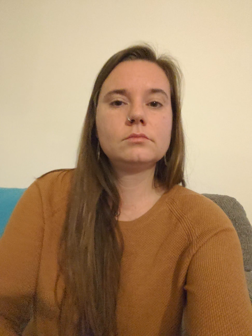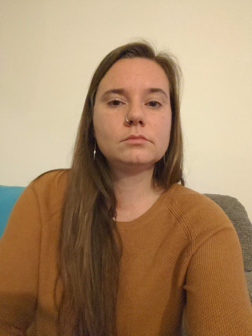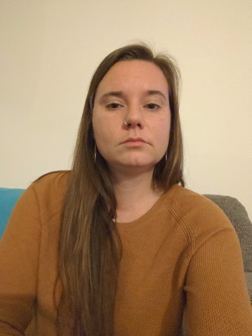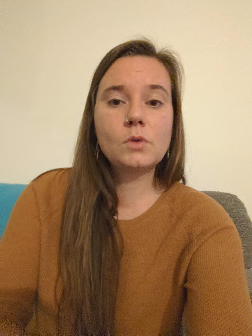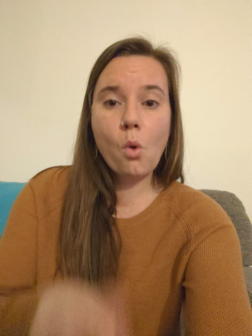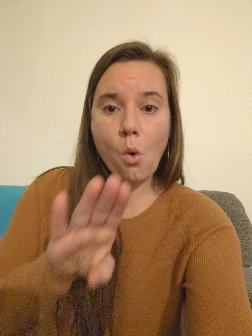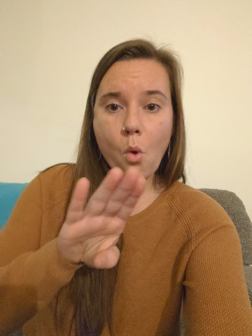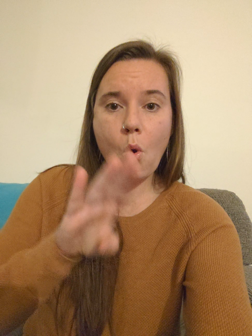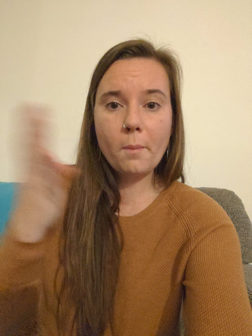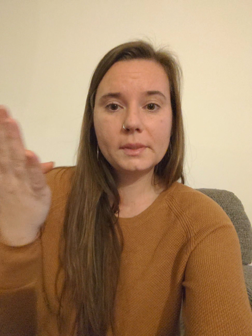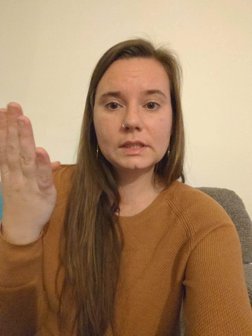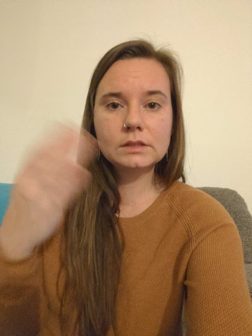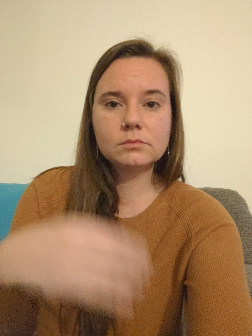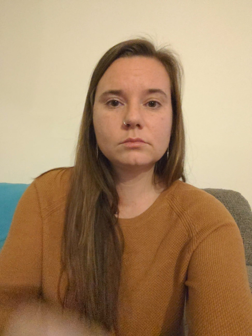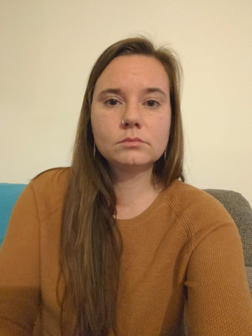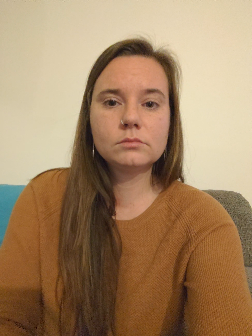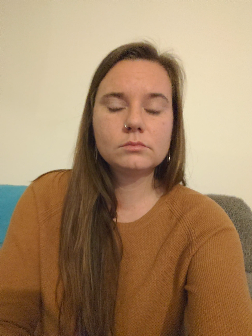open